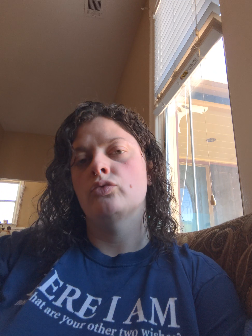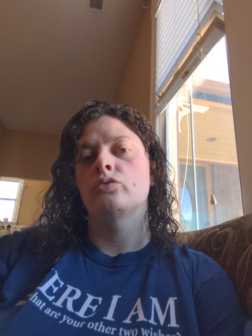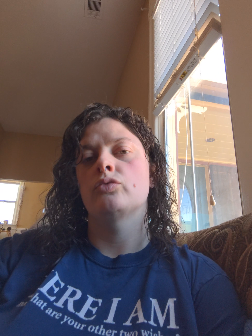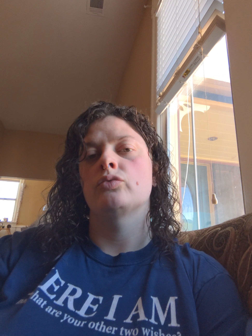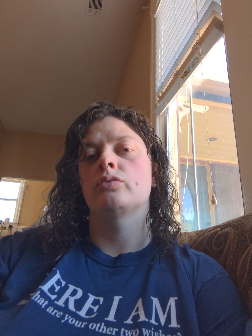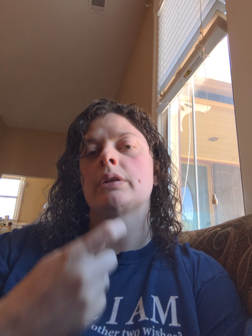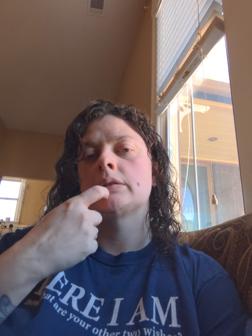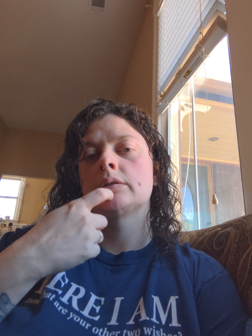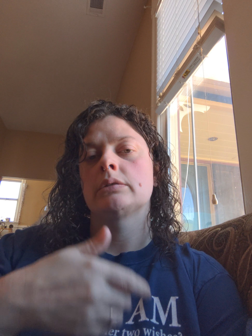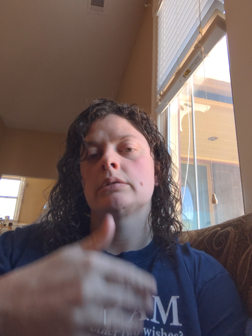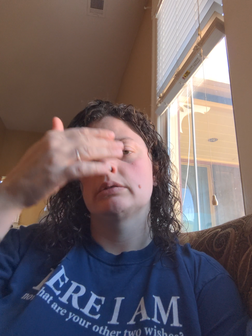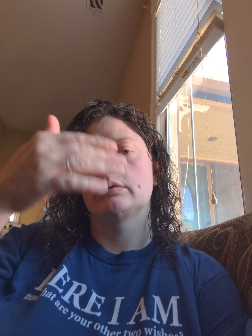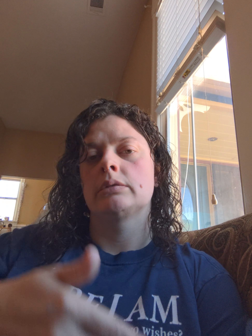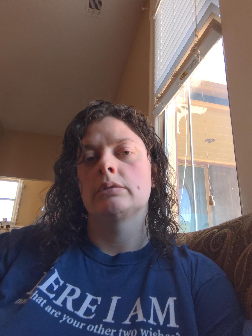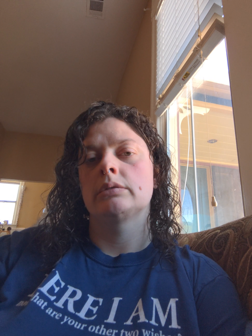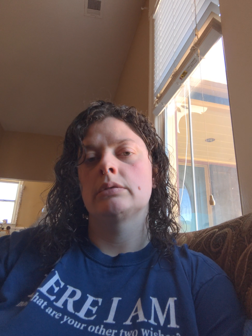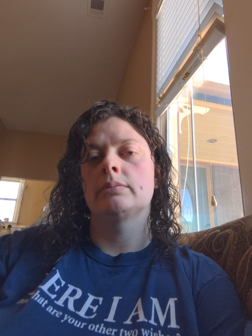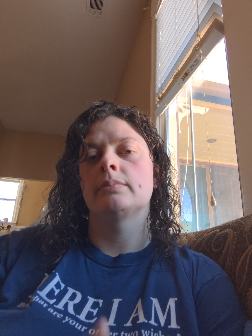window